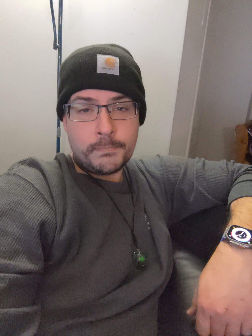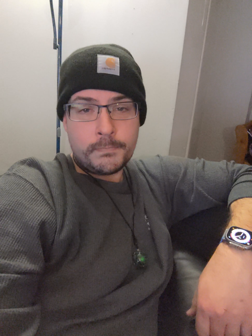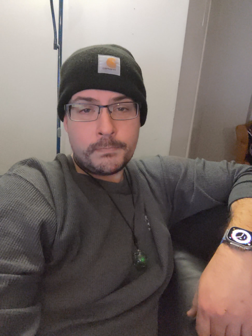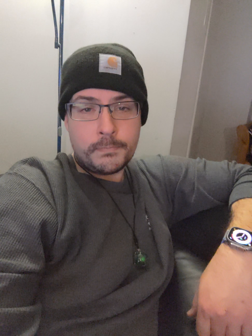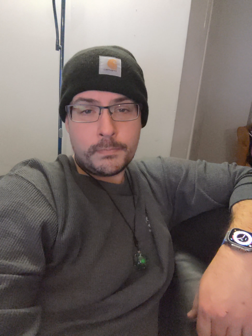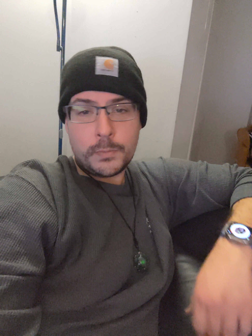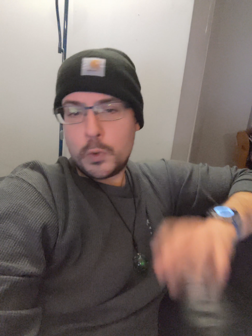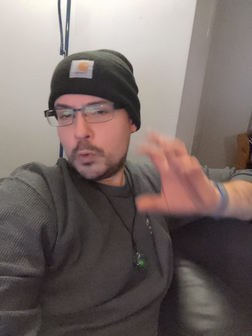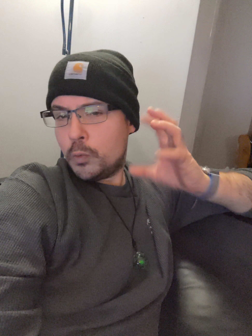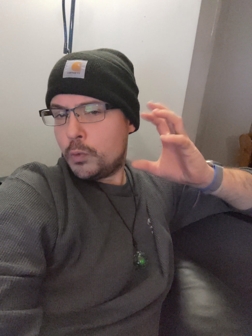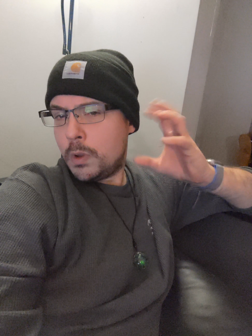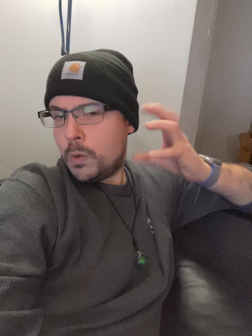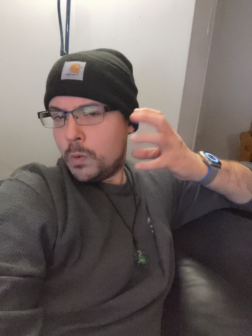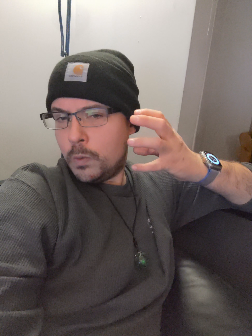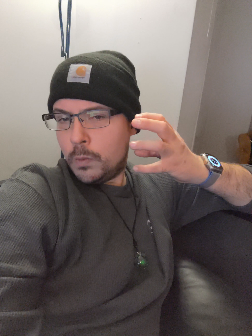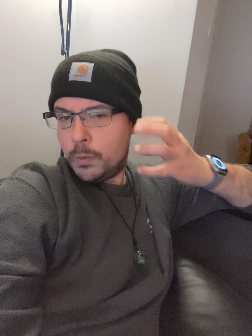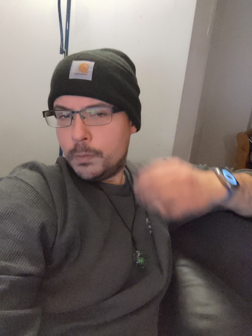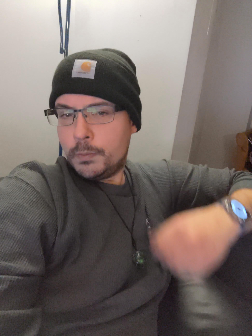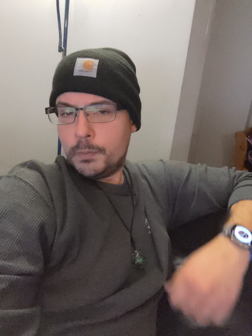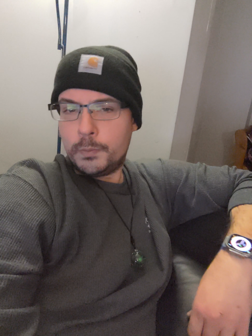radio